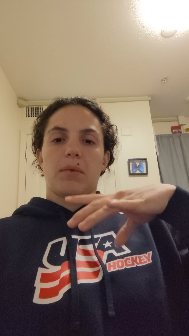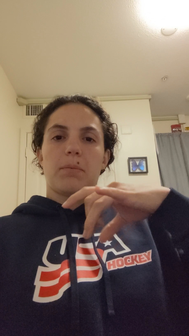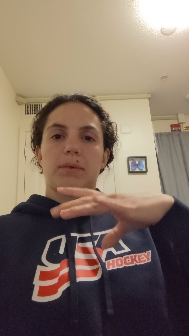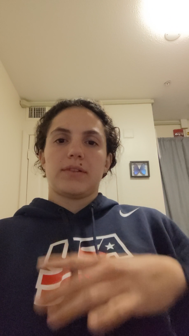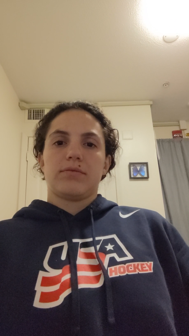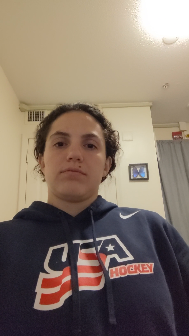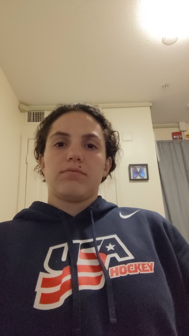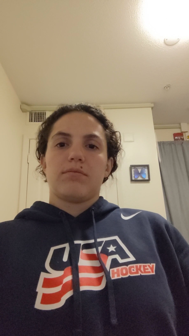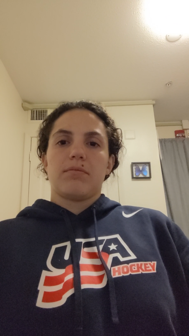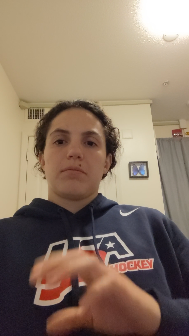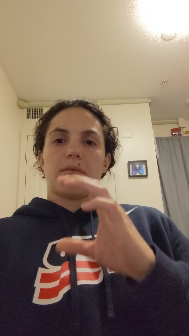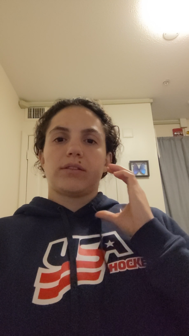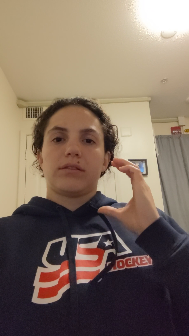bus